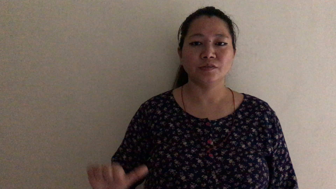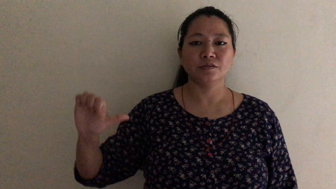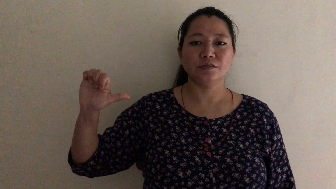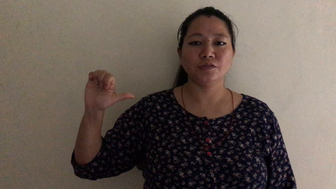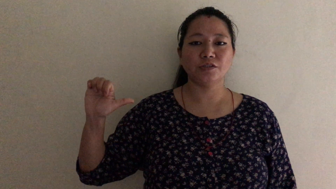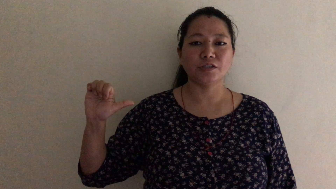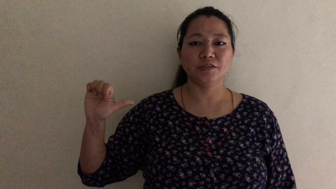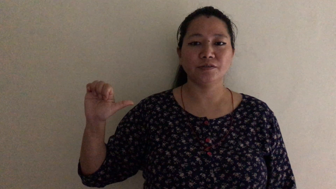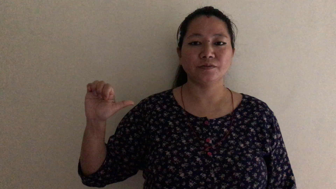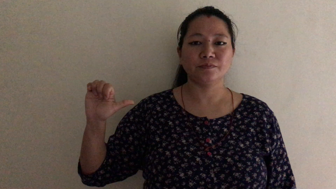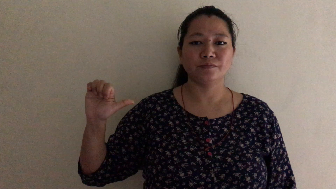ज